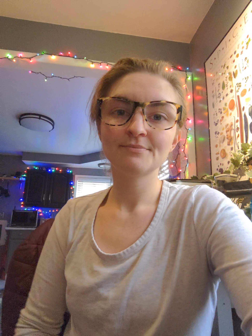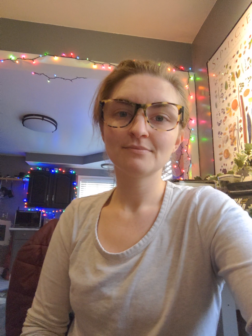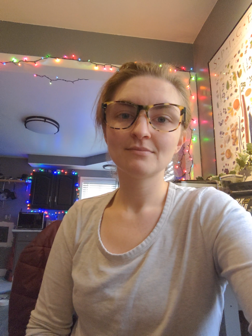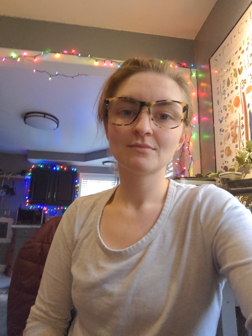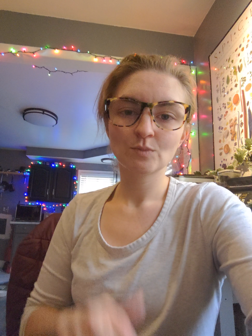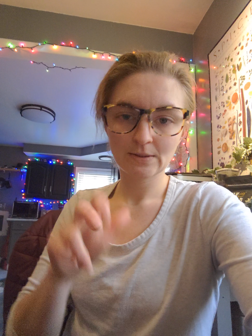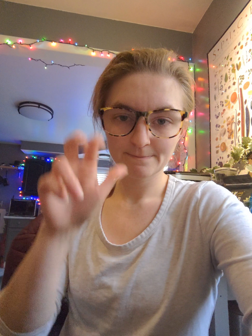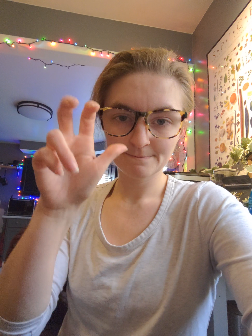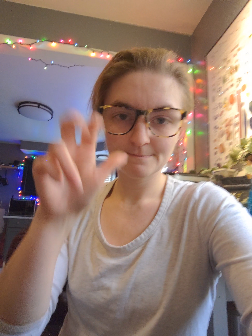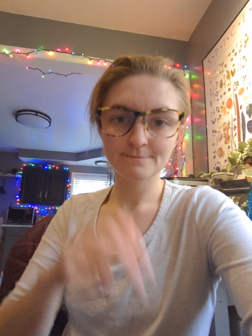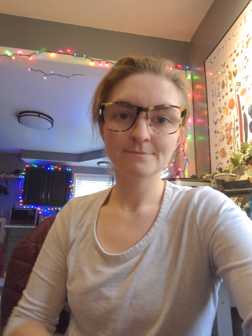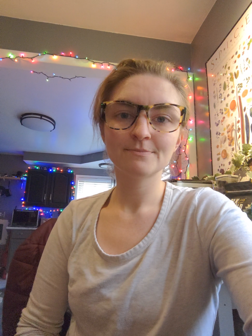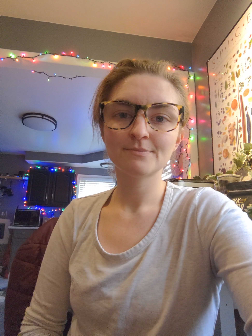stairs